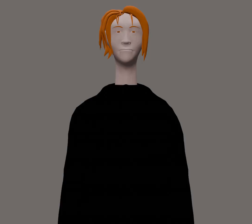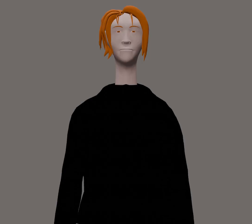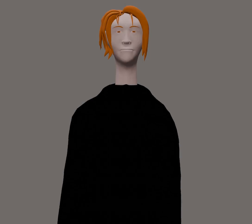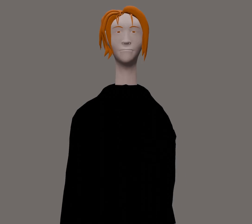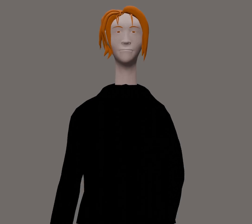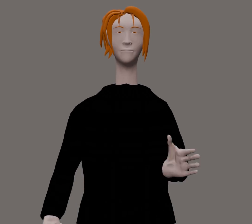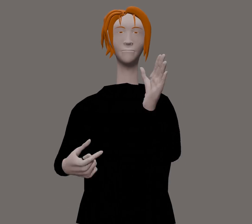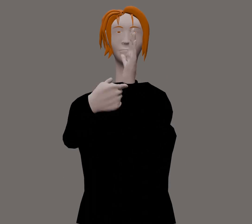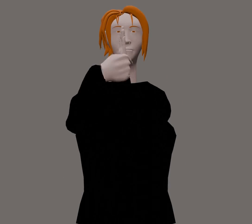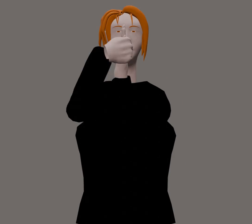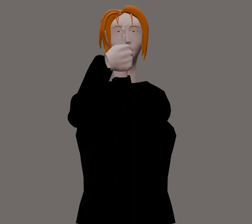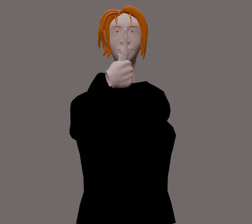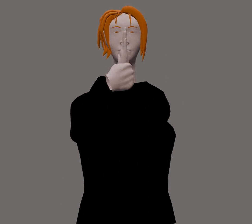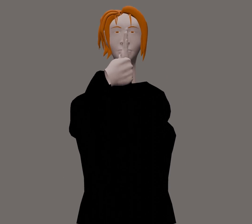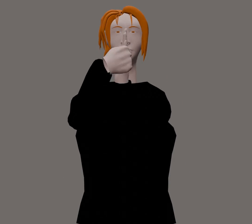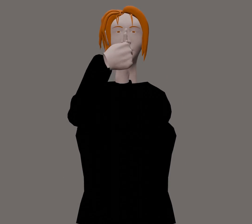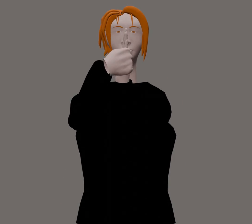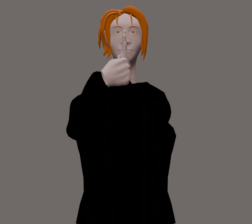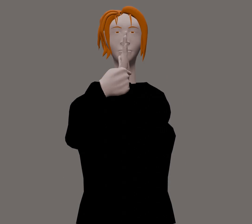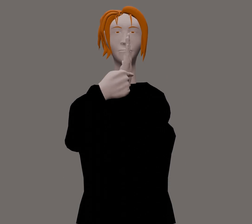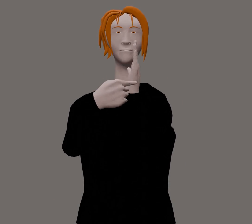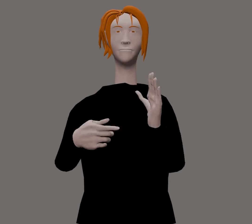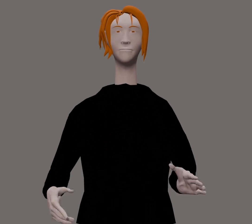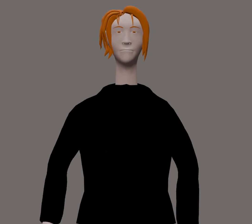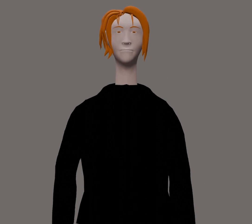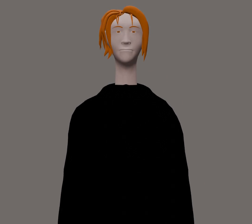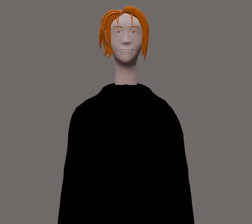Booklet